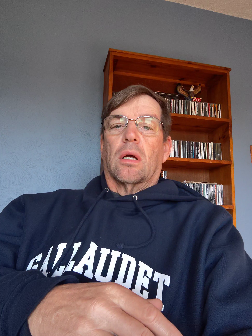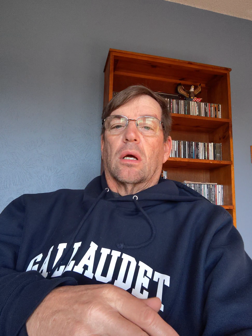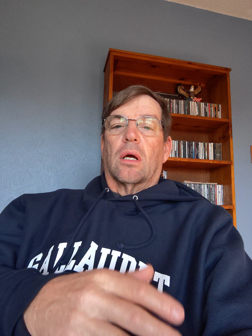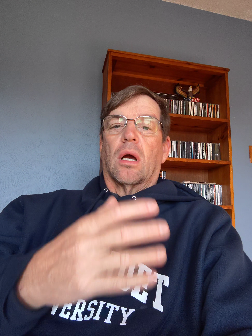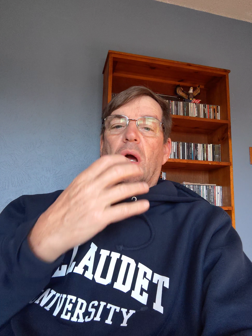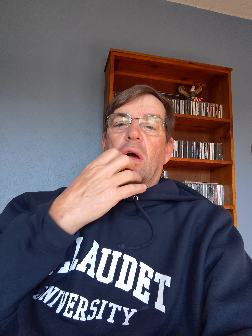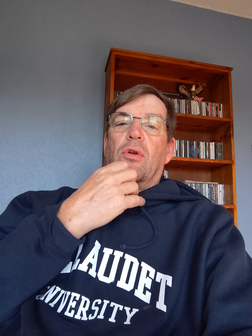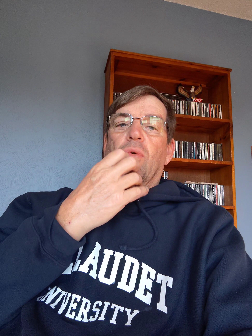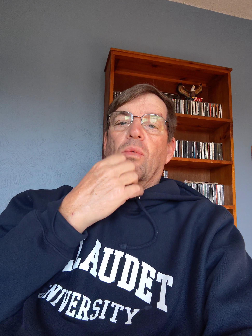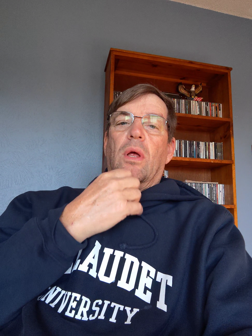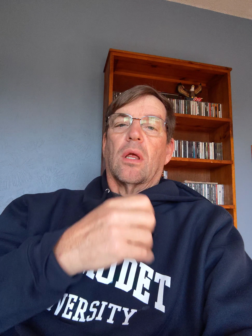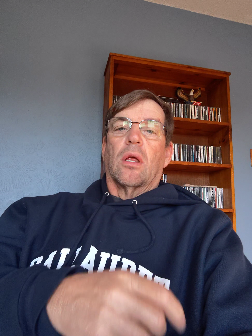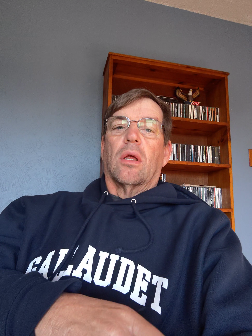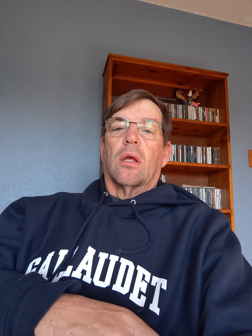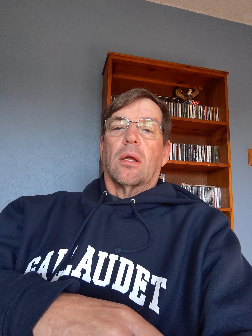underwear